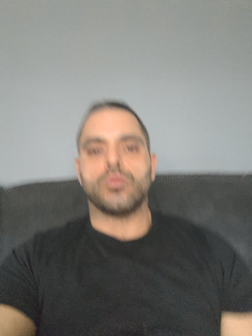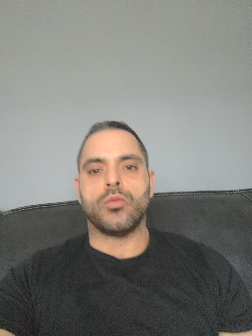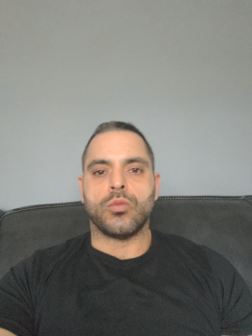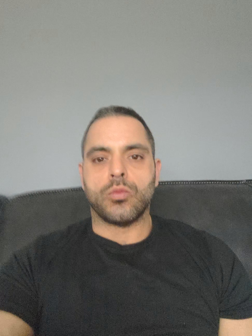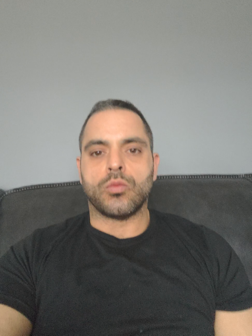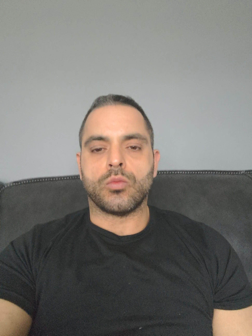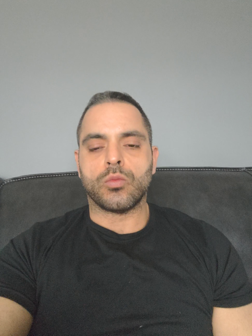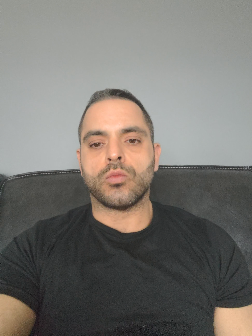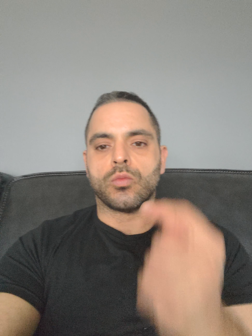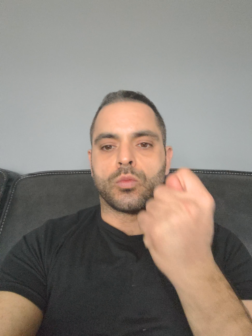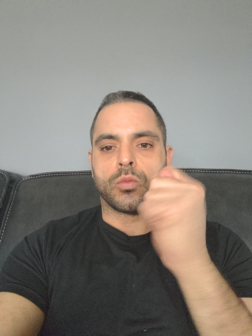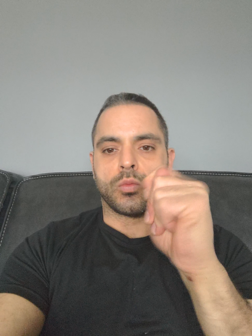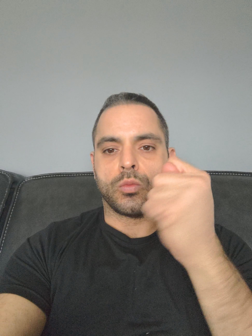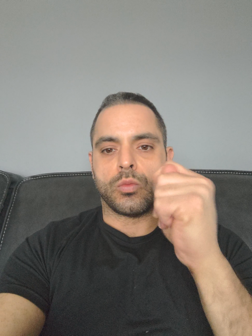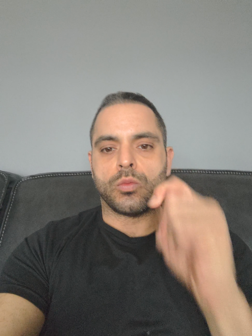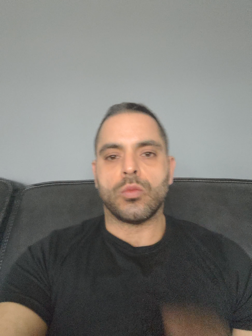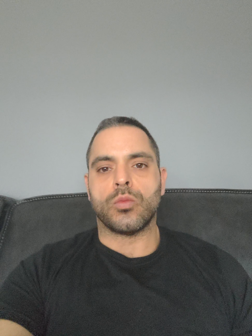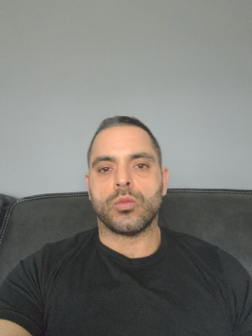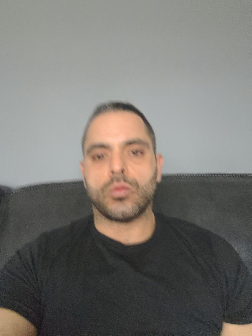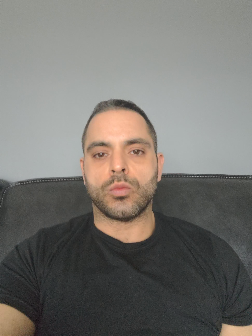toy